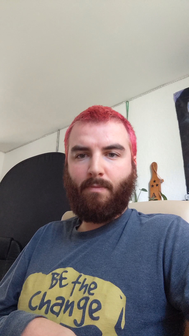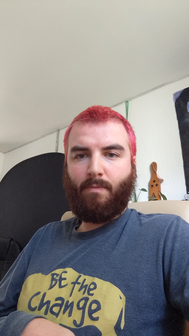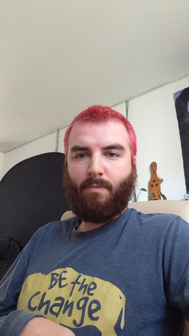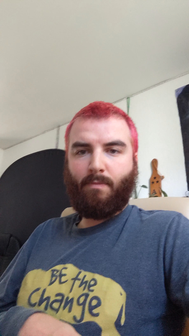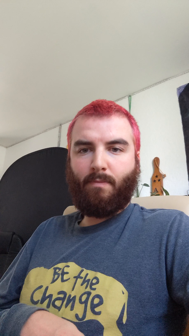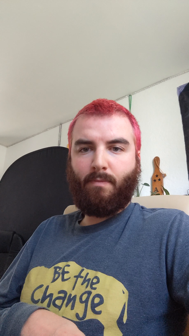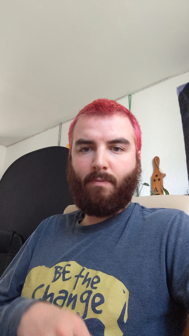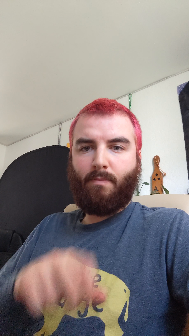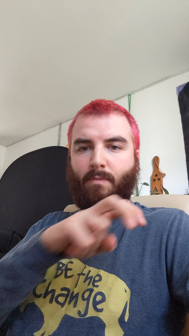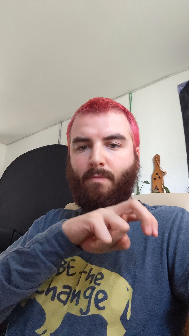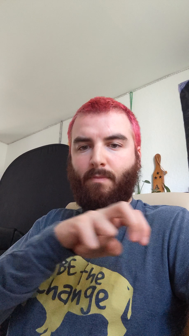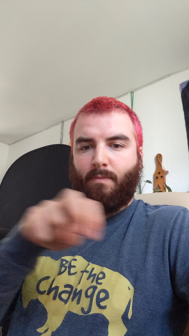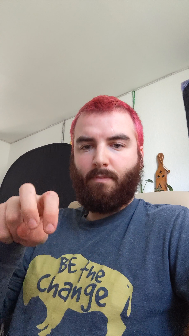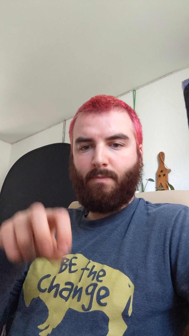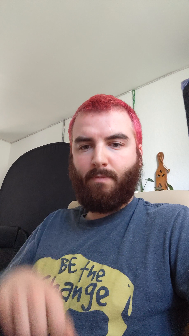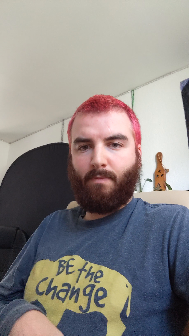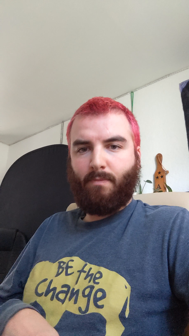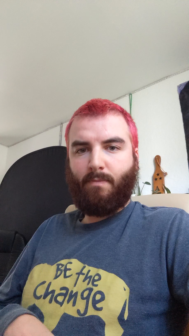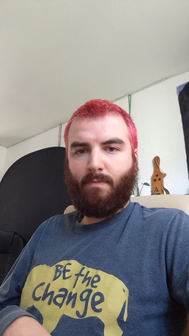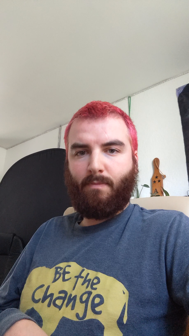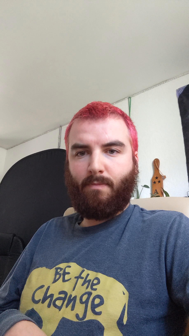couch